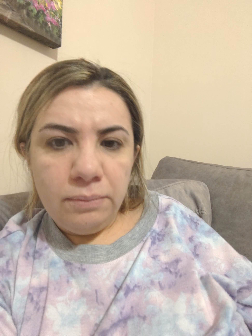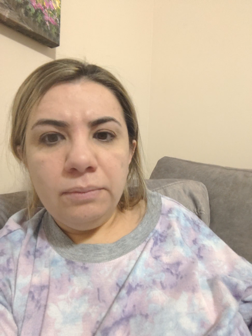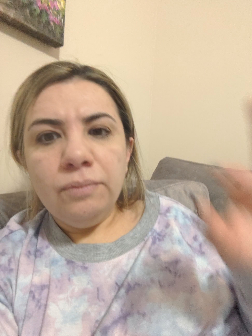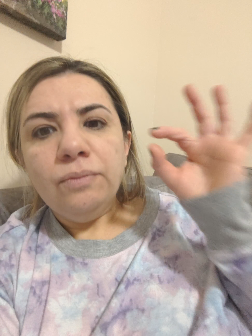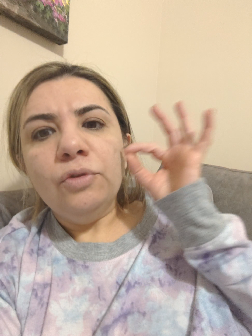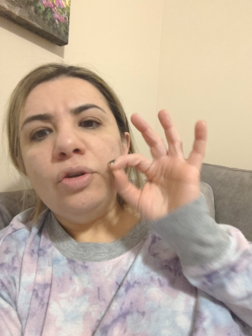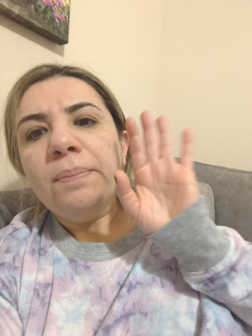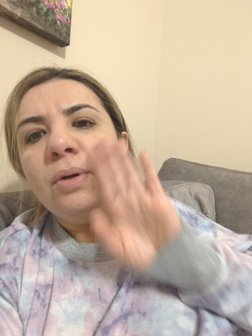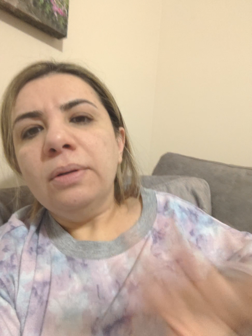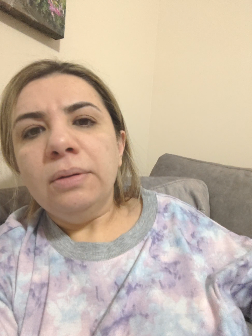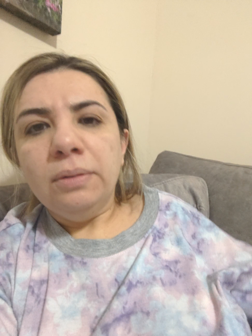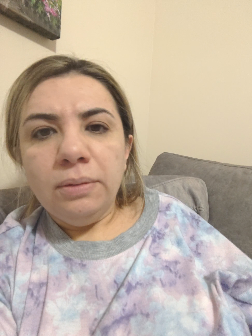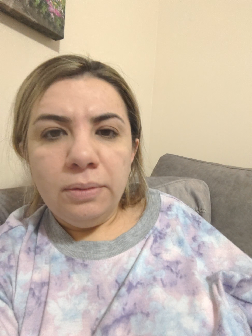bee